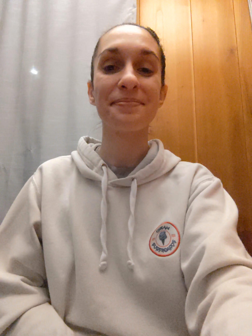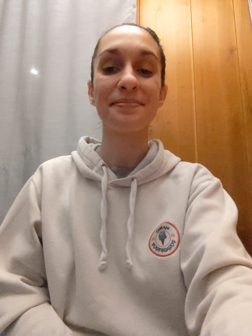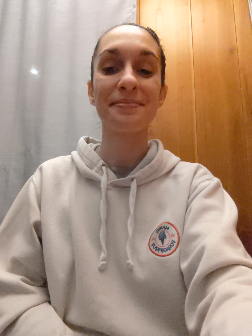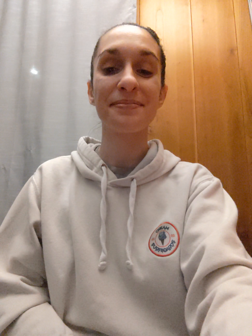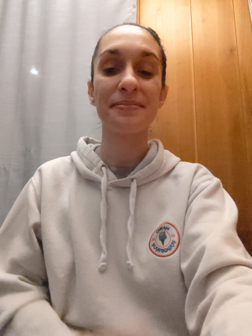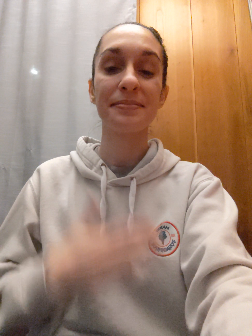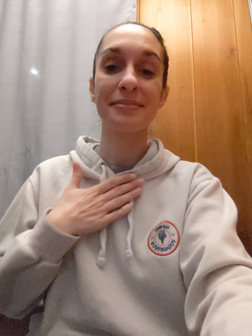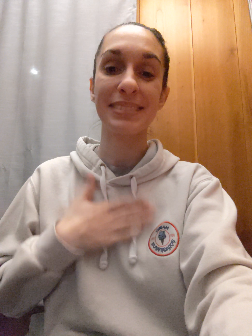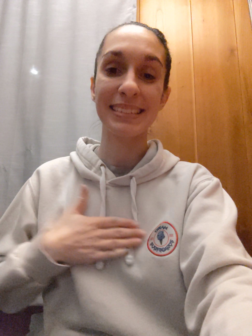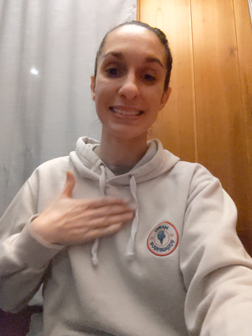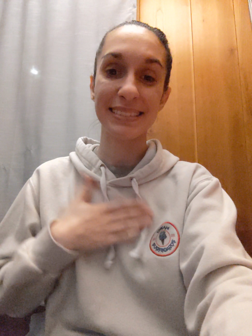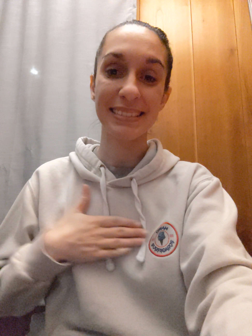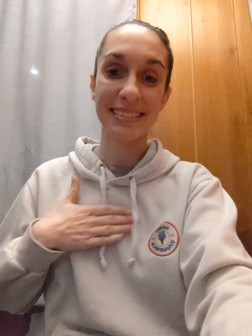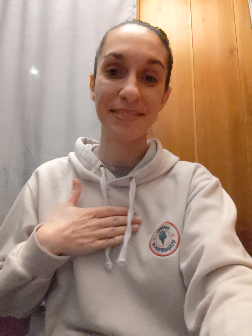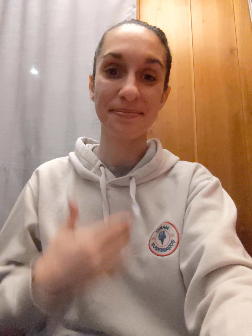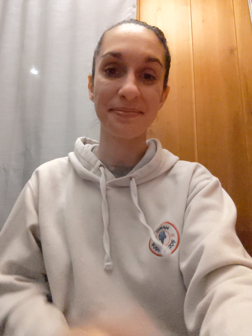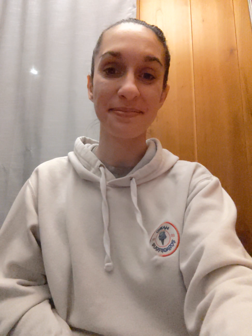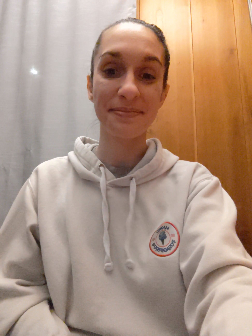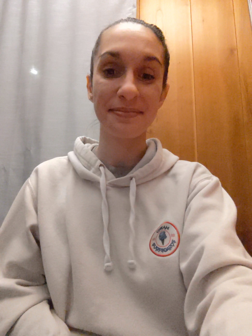please